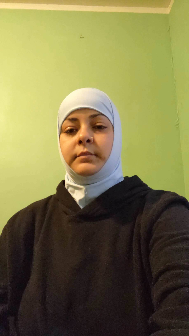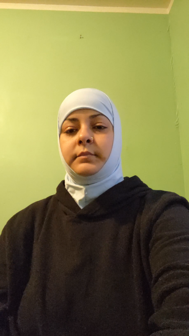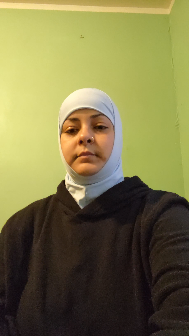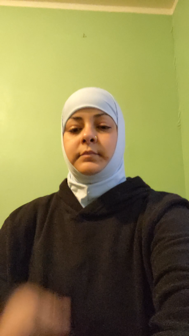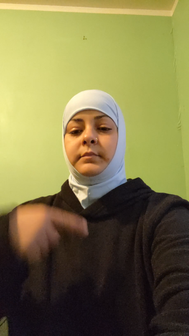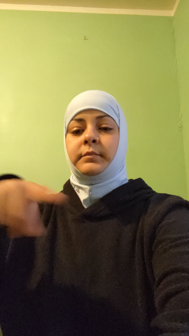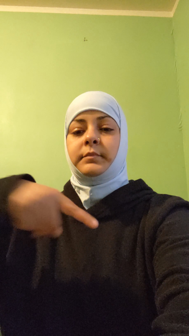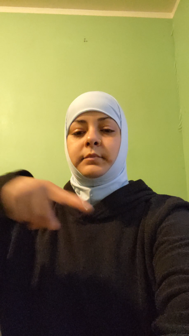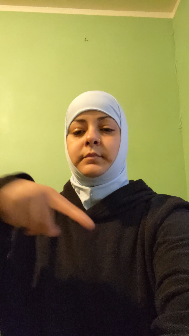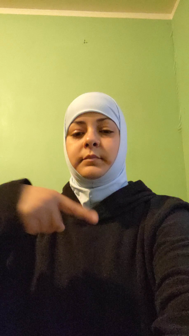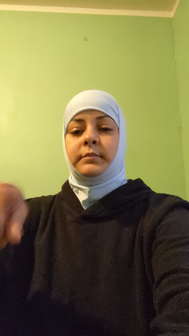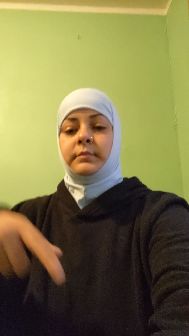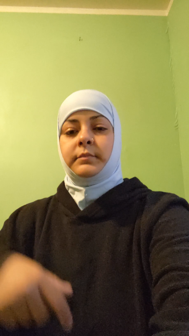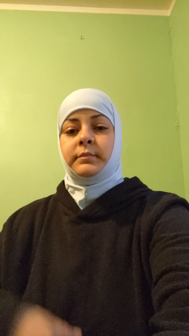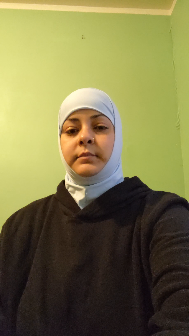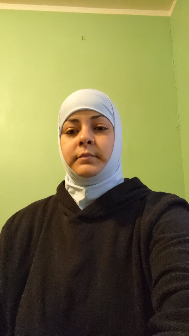flip-flop